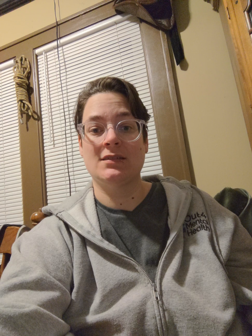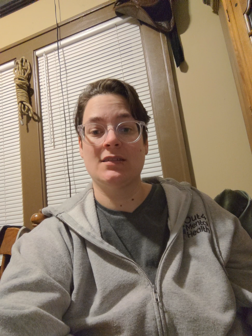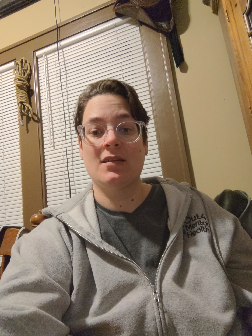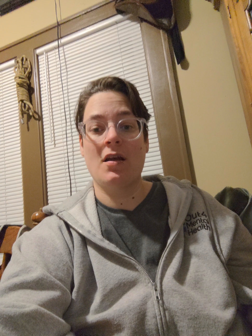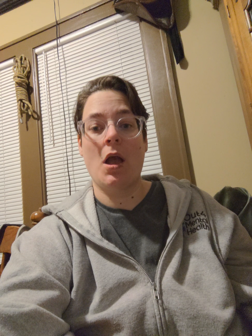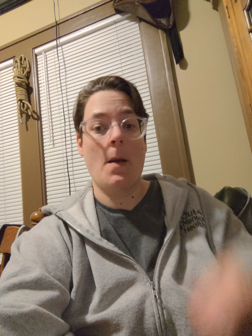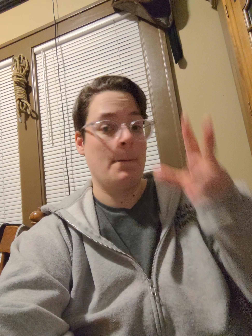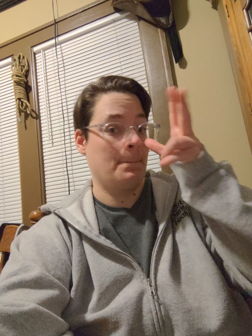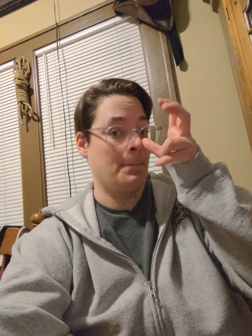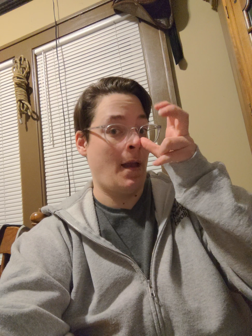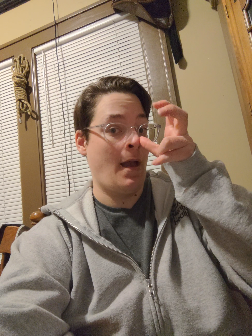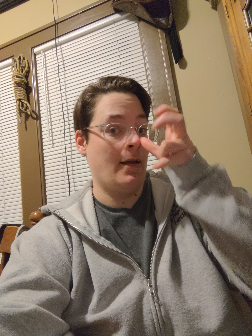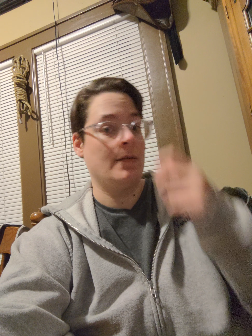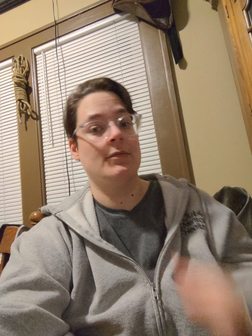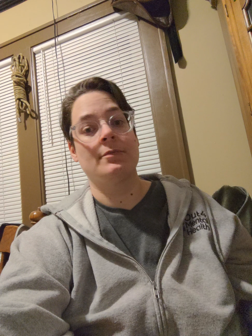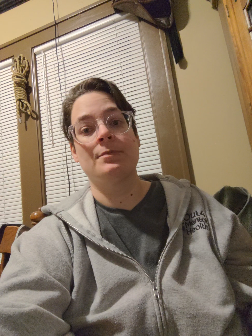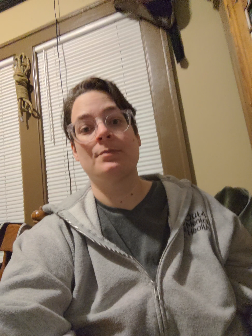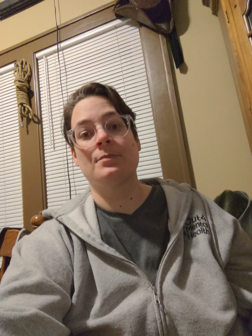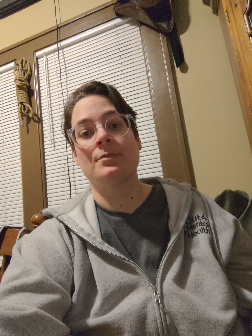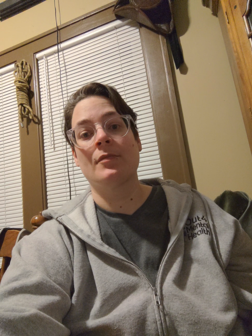bug